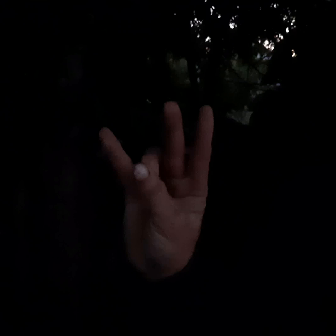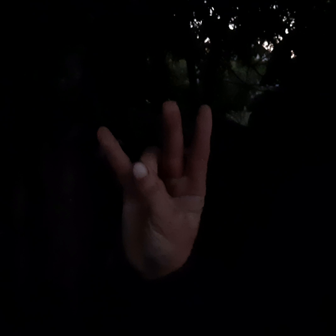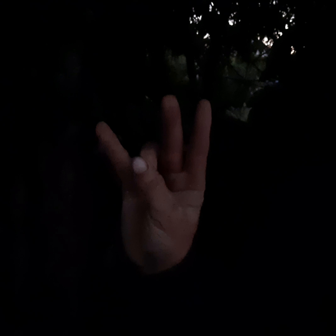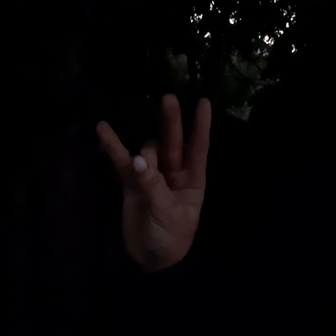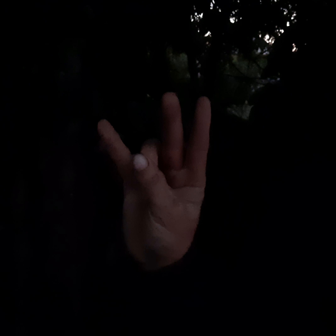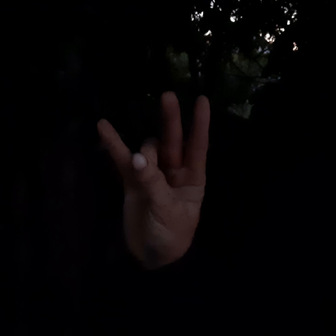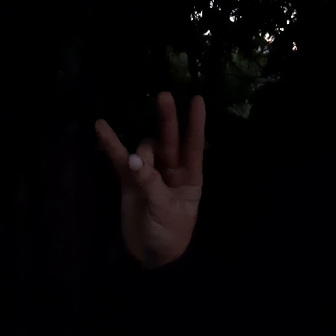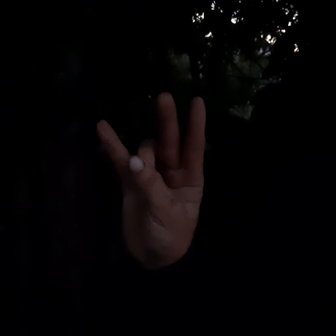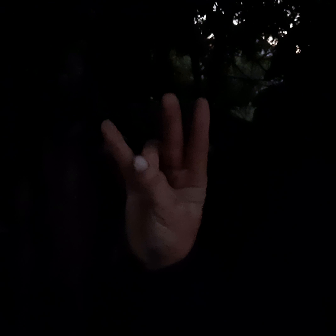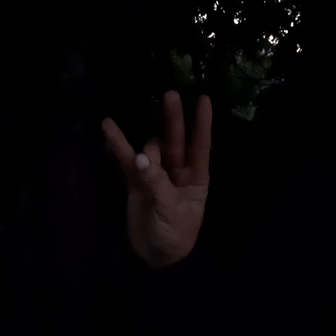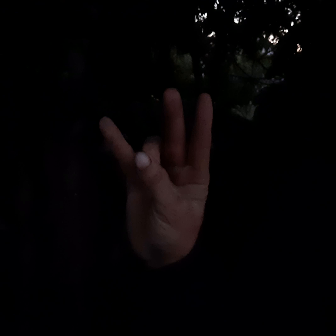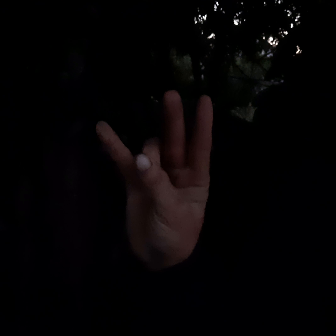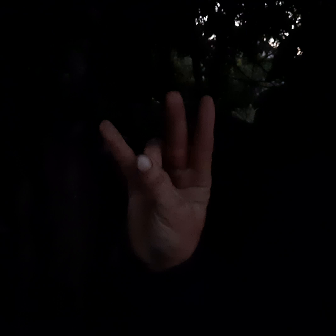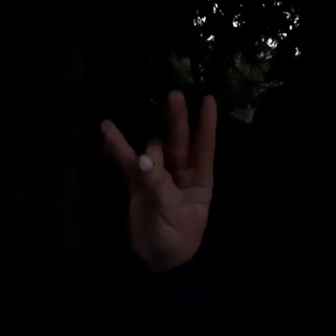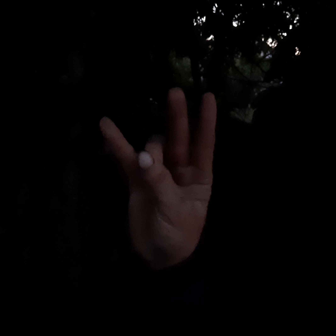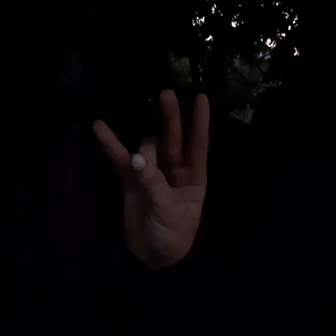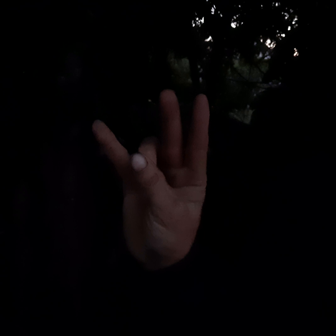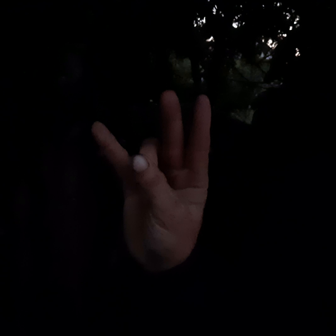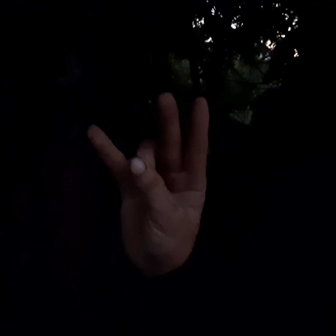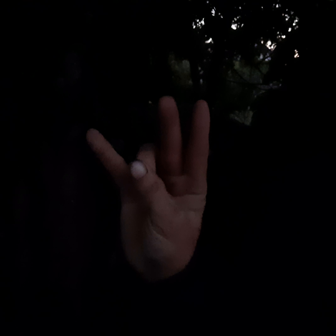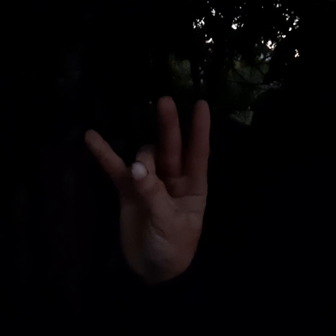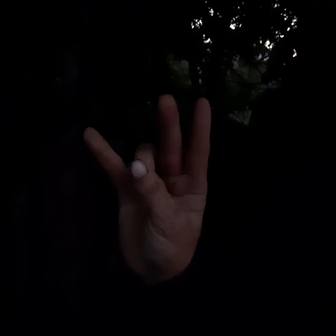Н